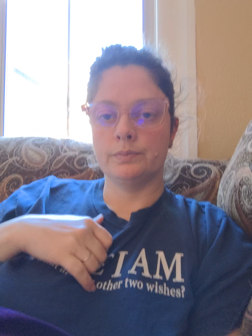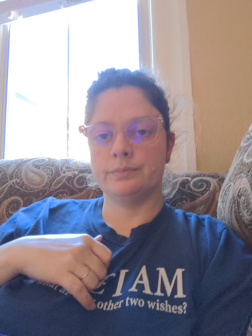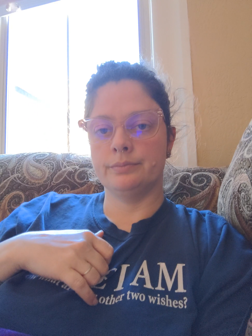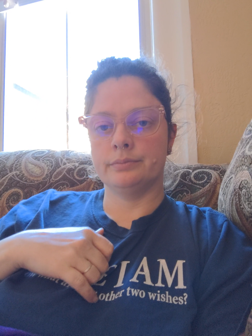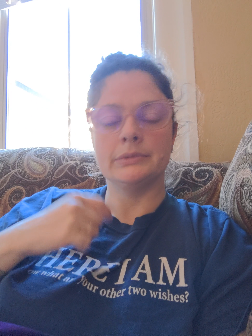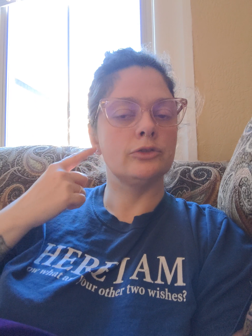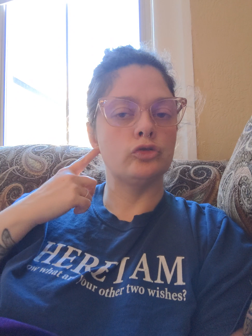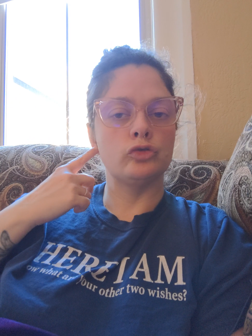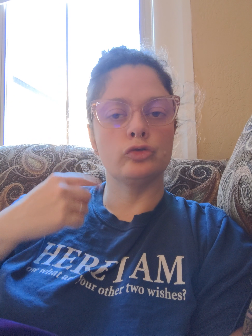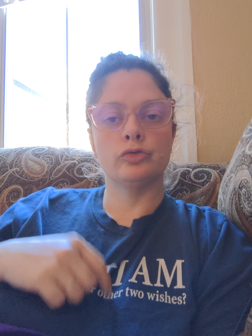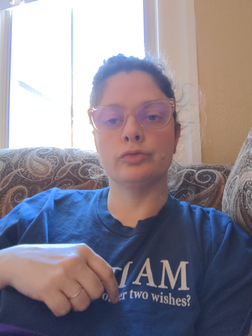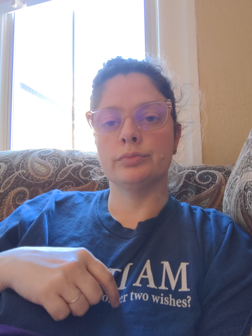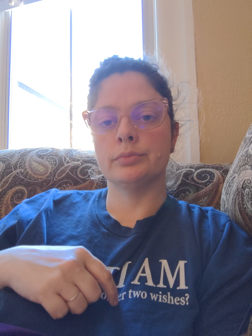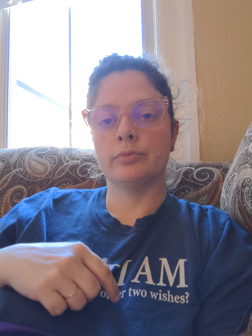ear